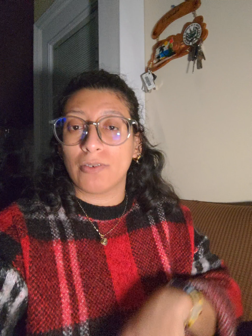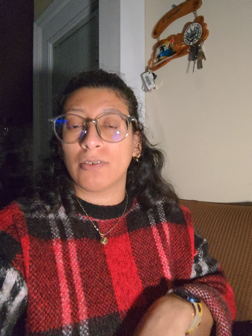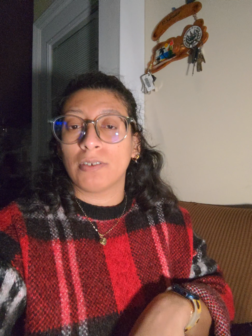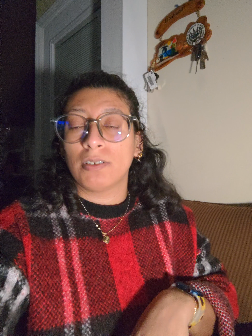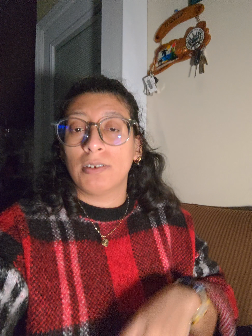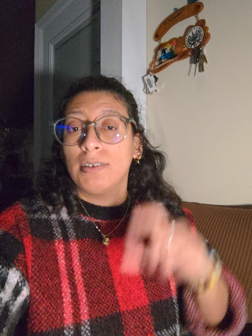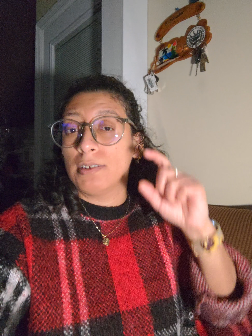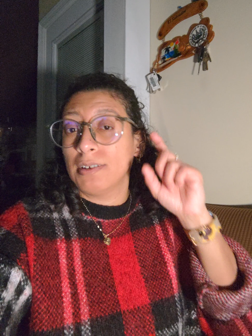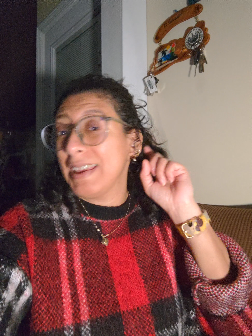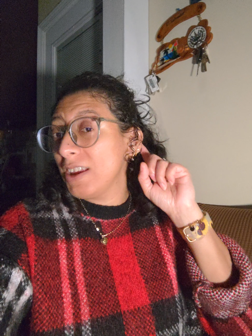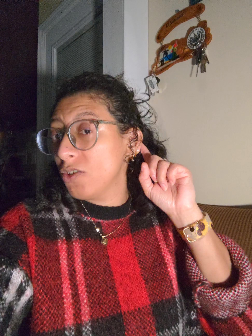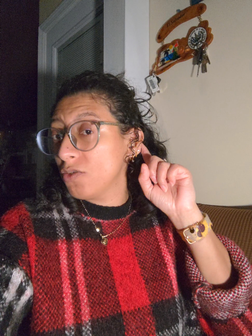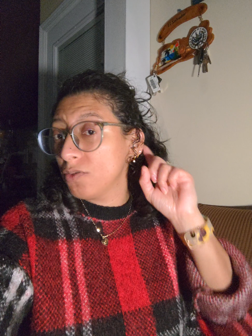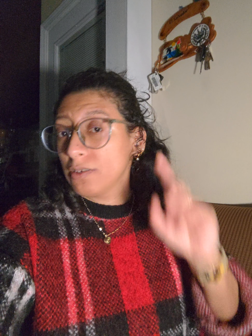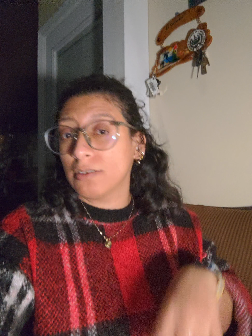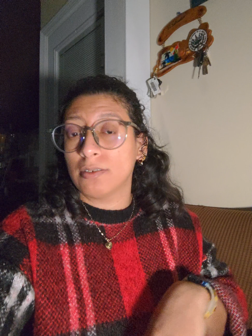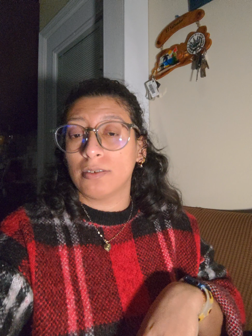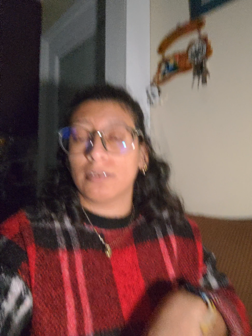ear